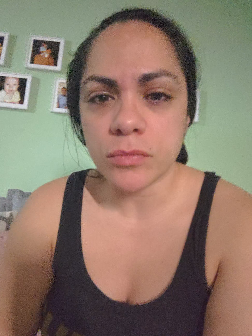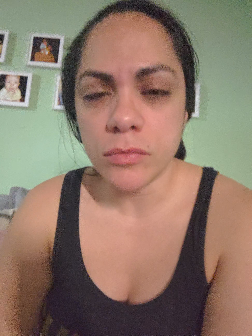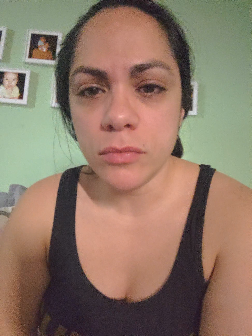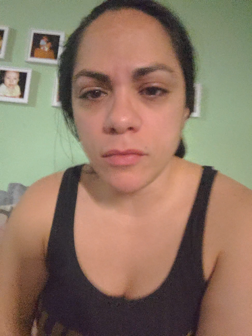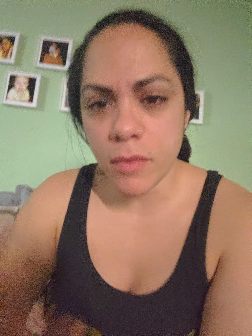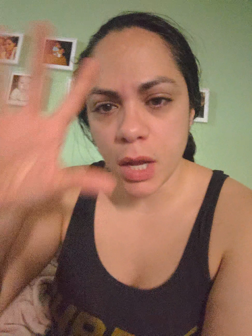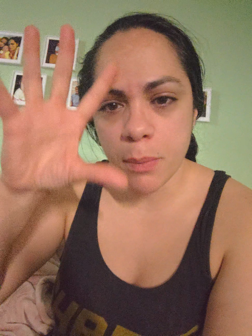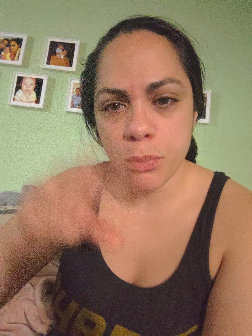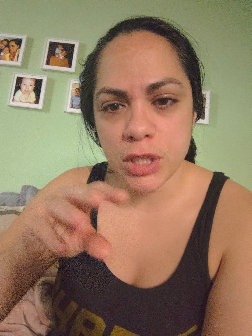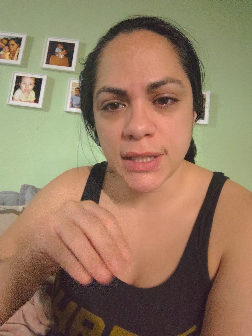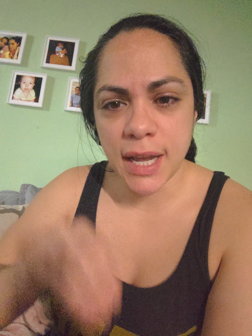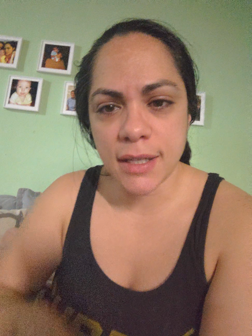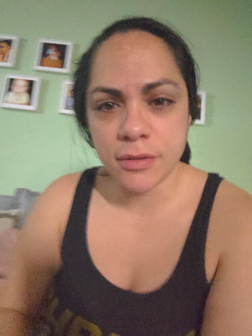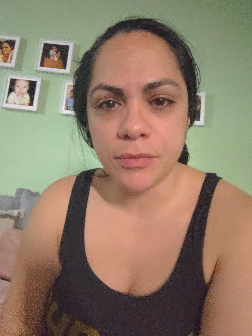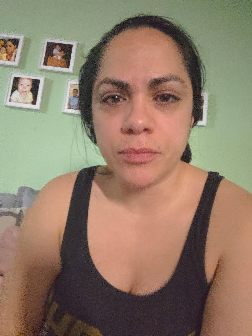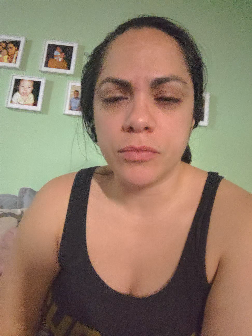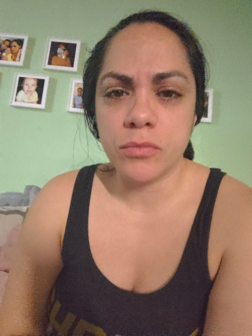pretend